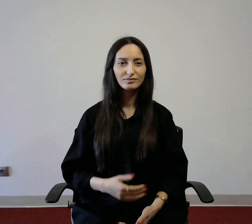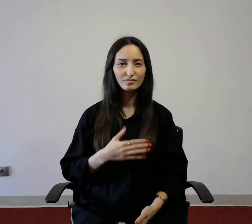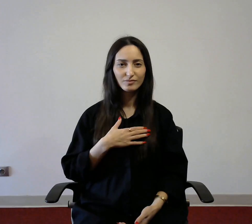mən